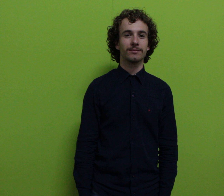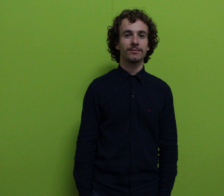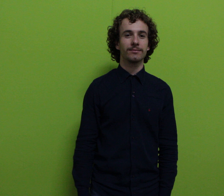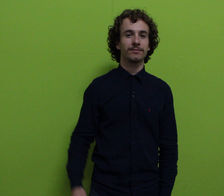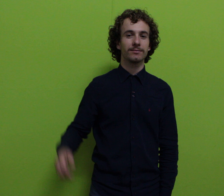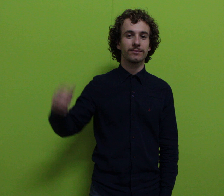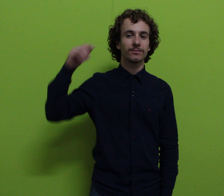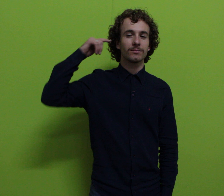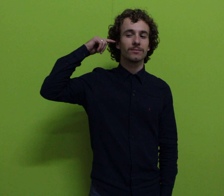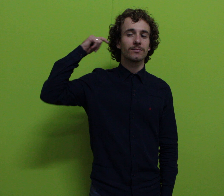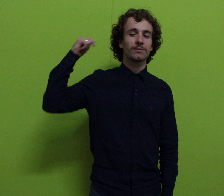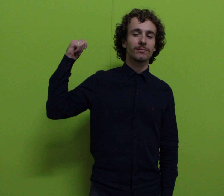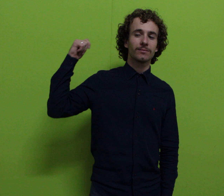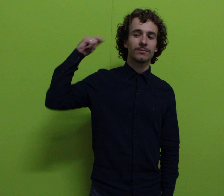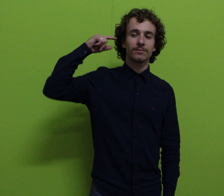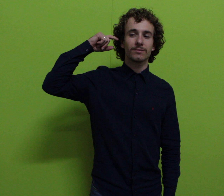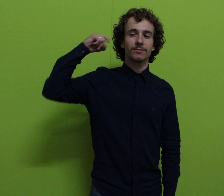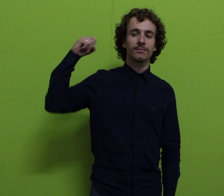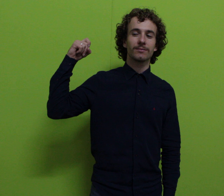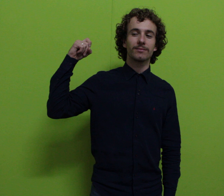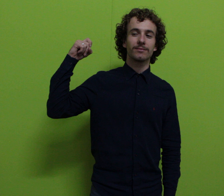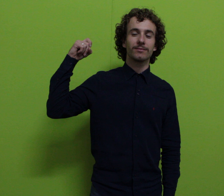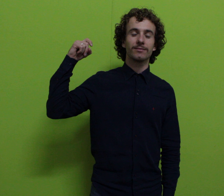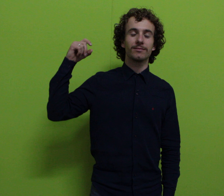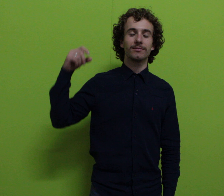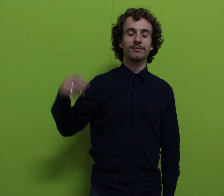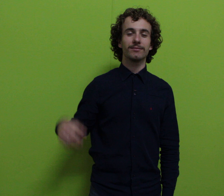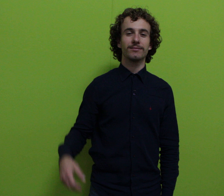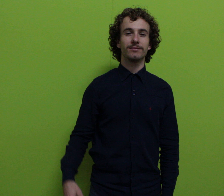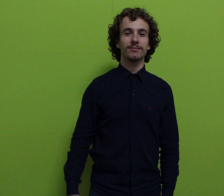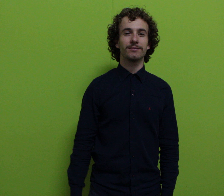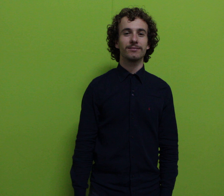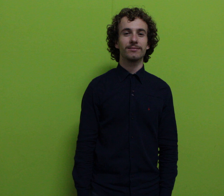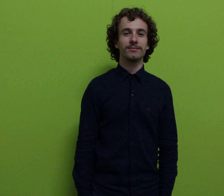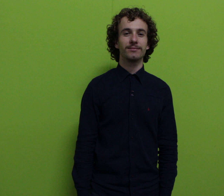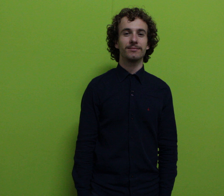barulho